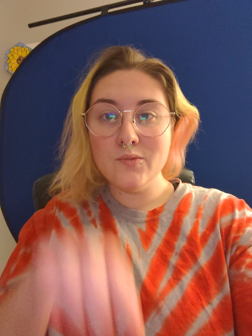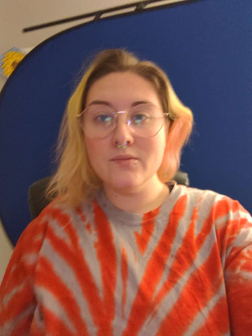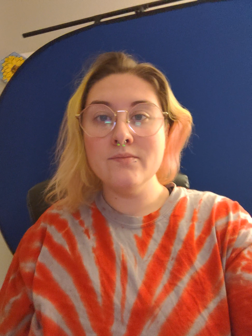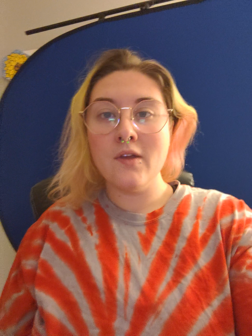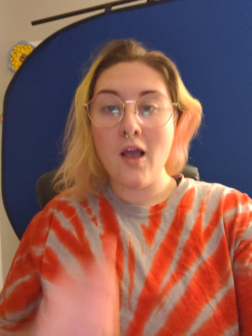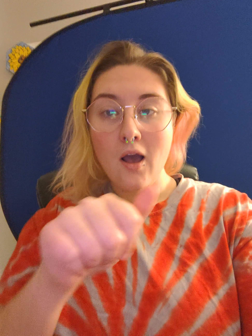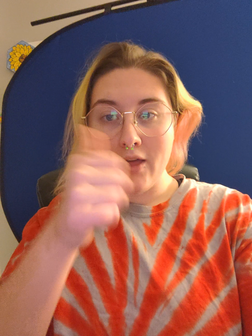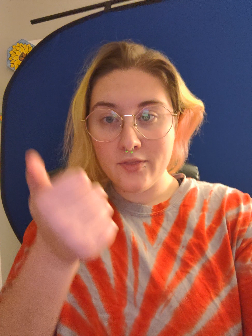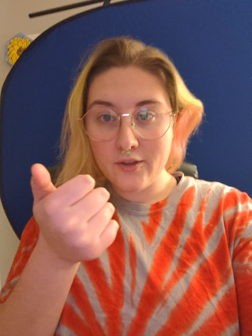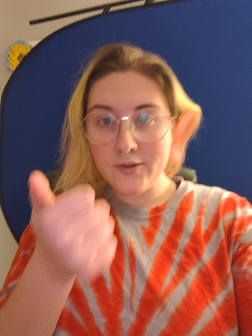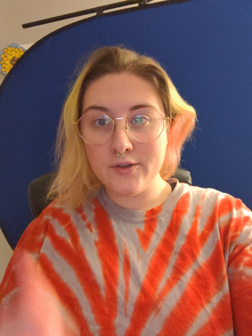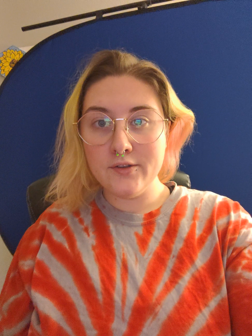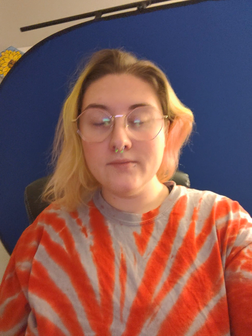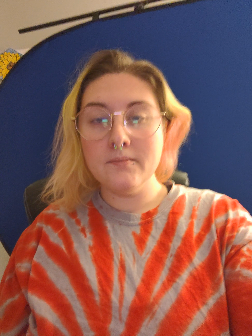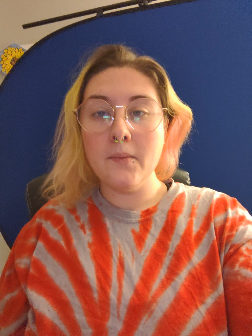another